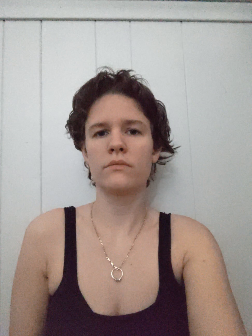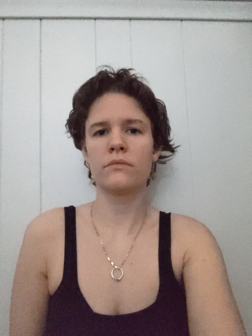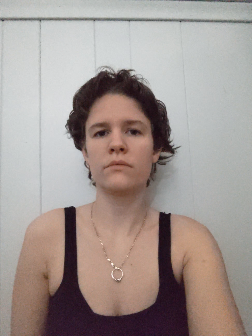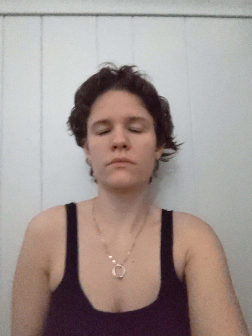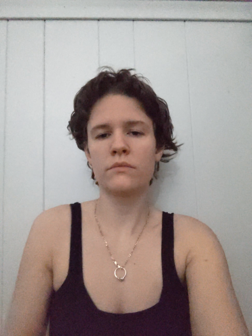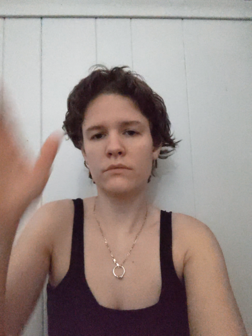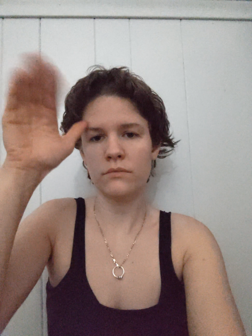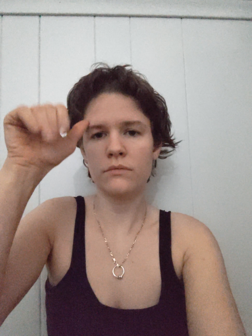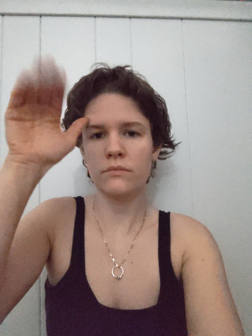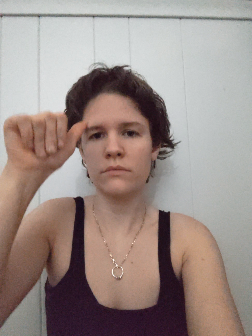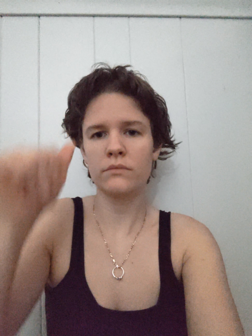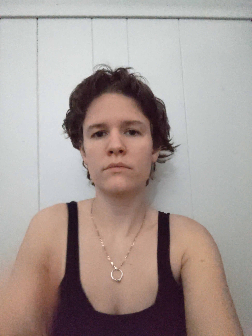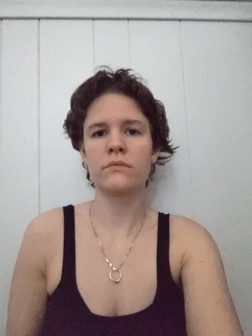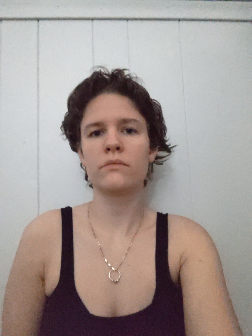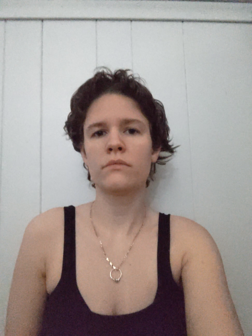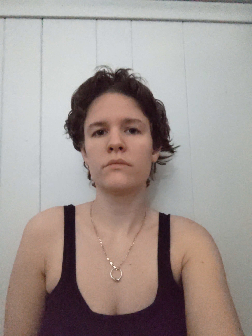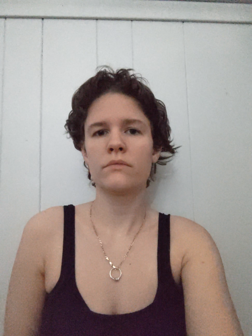donkey